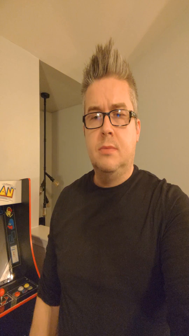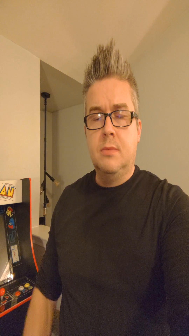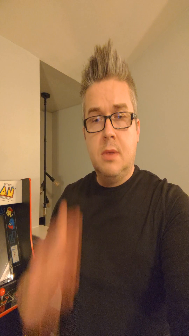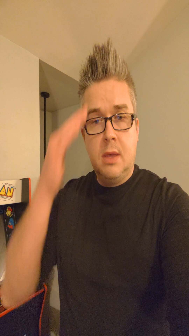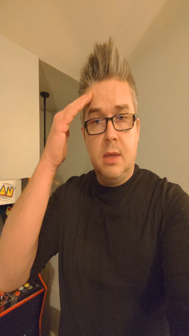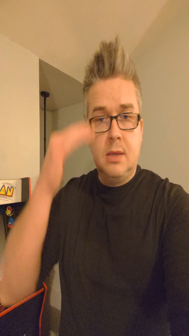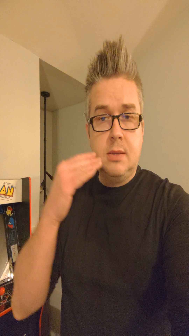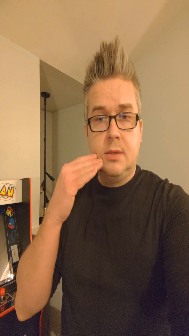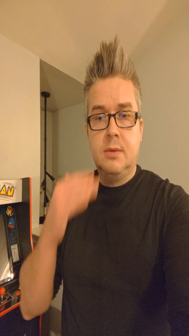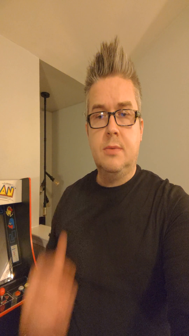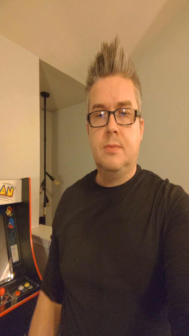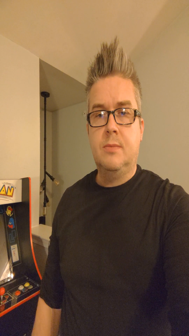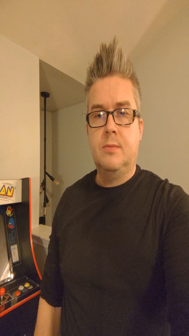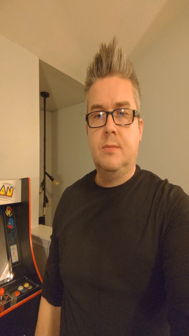head